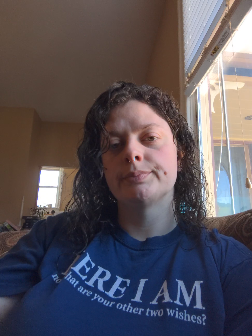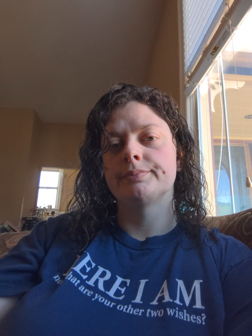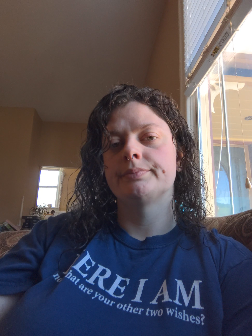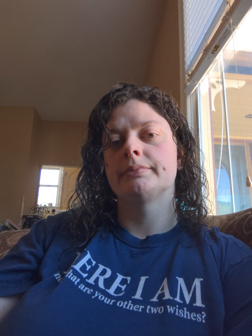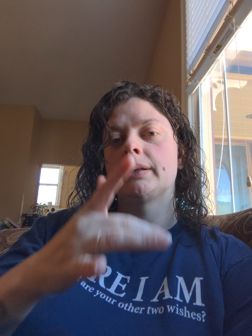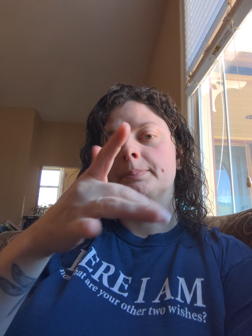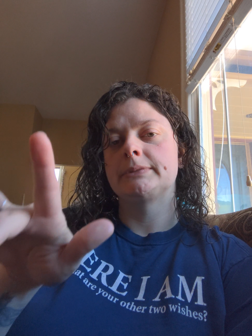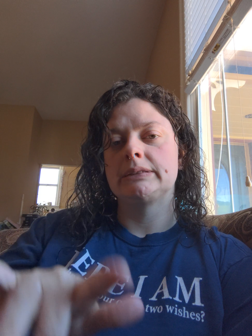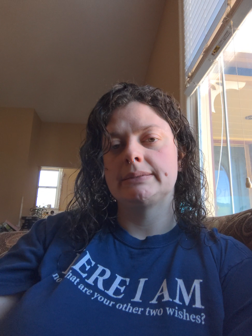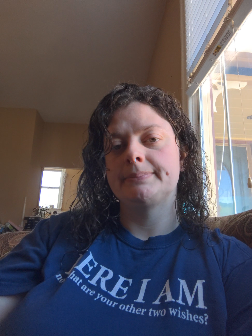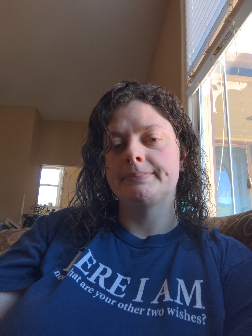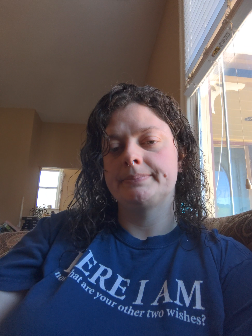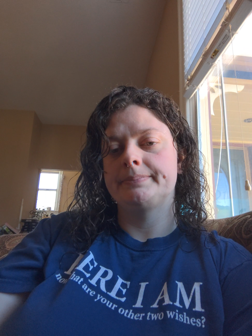empty